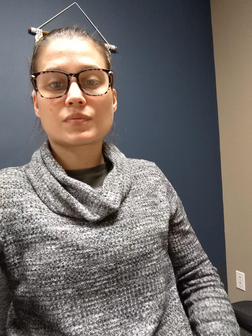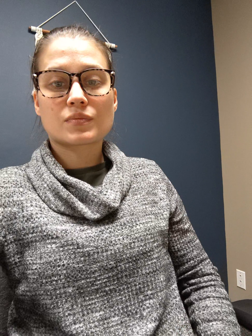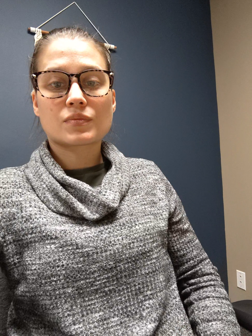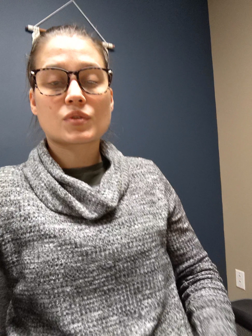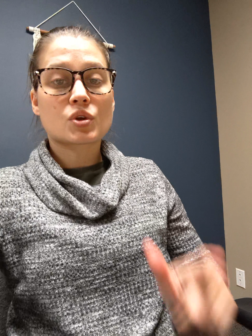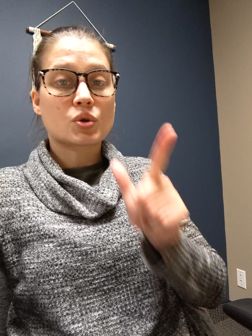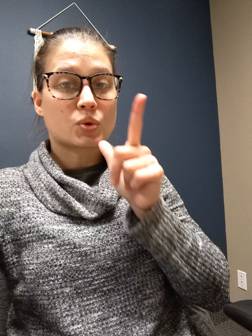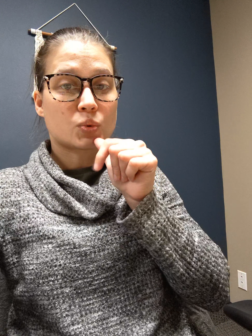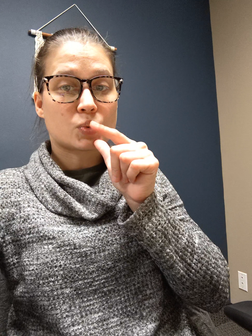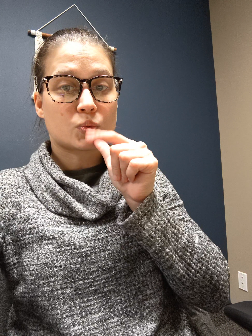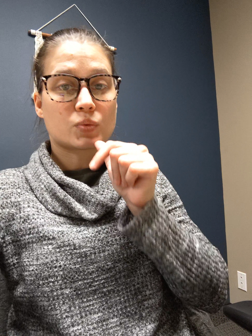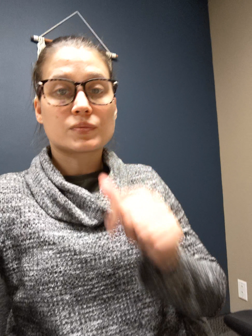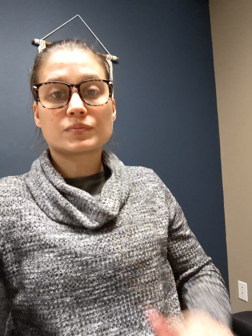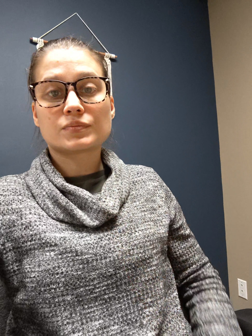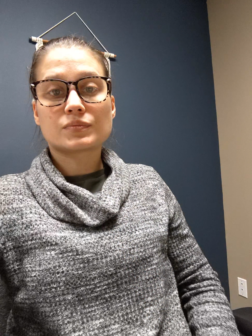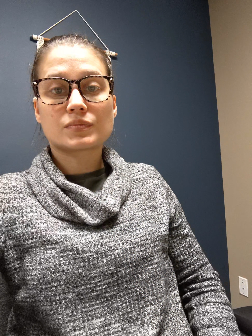who